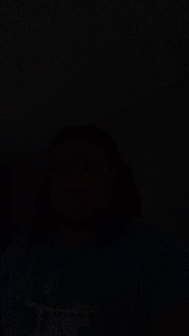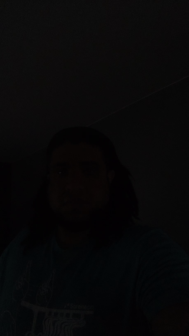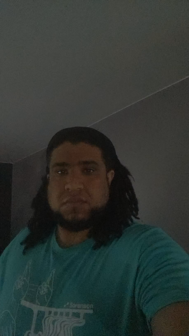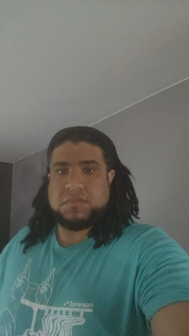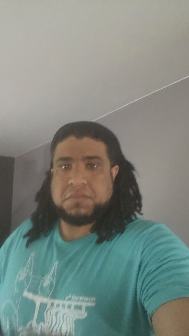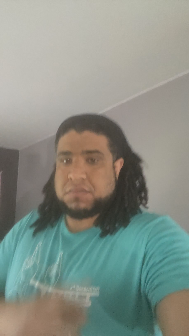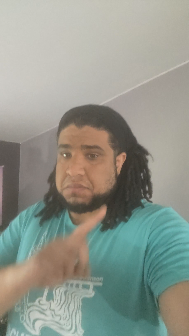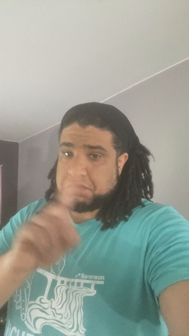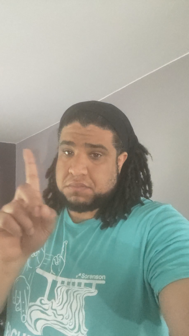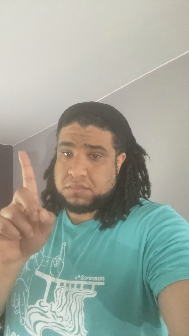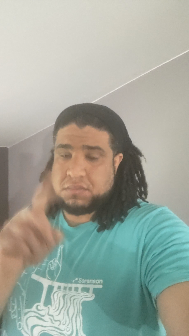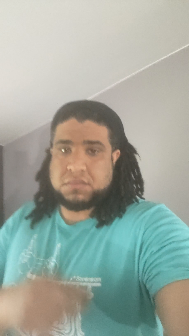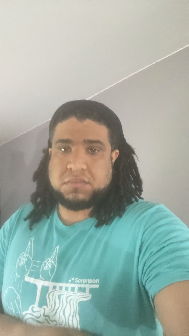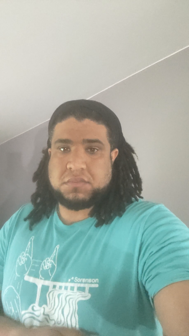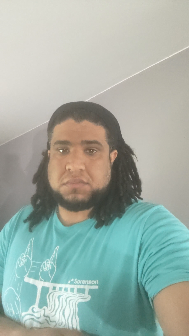but